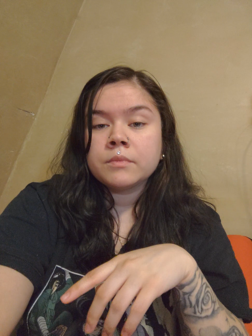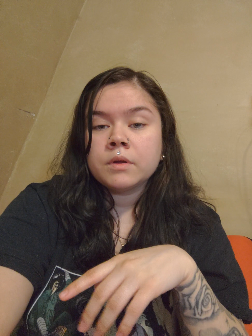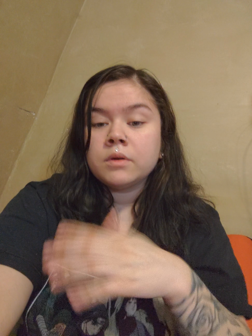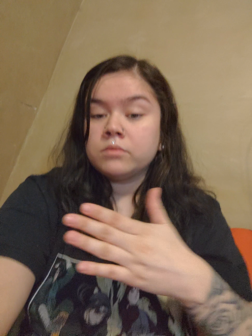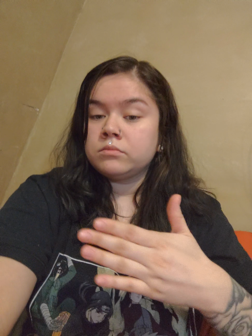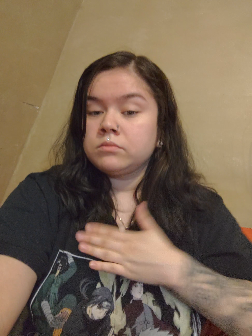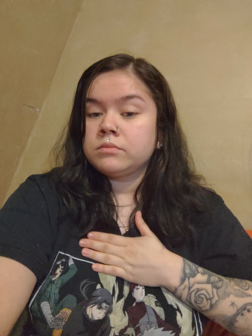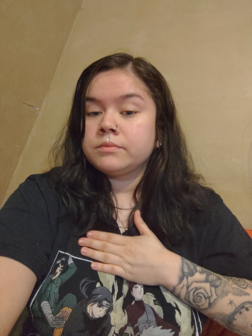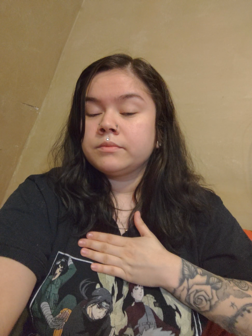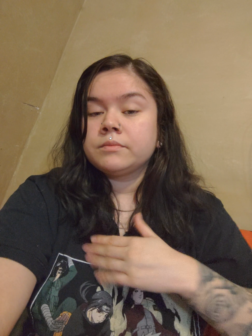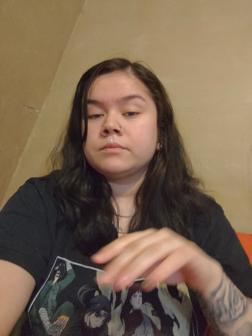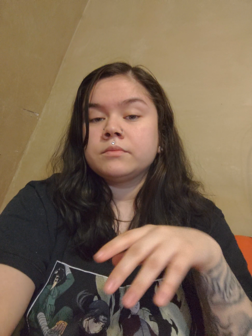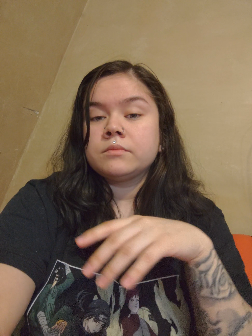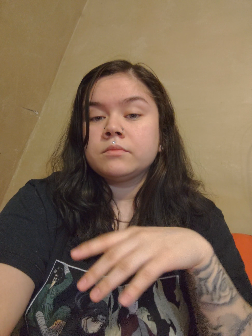my